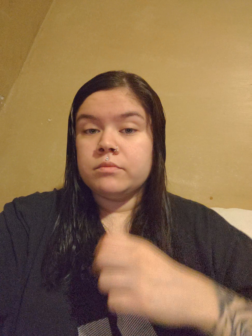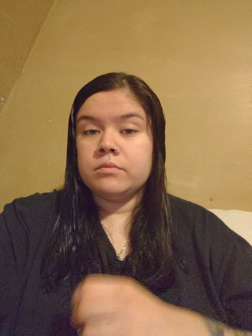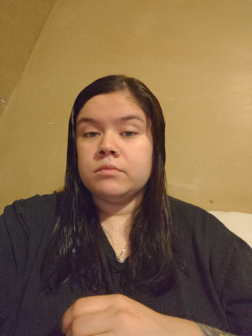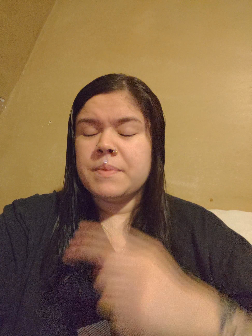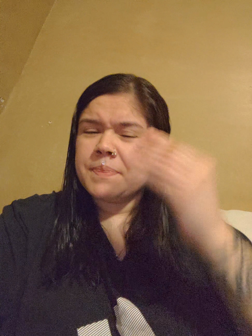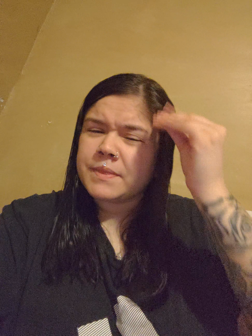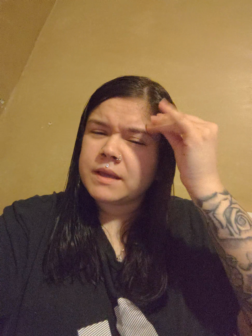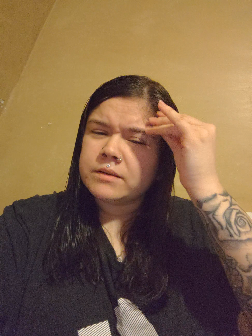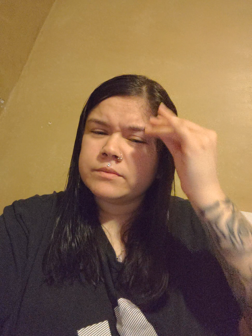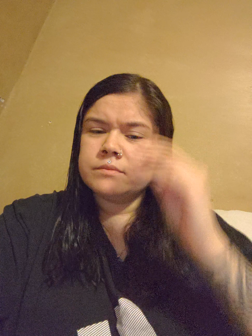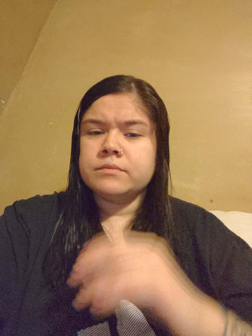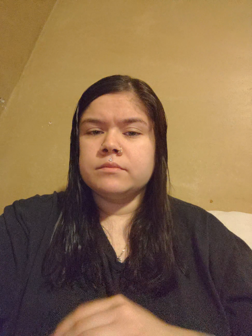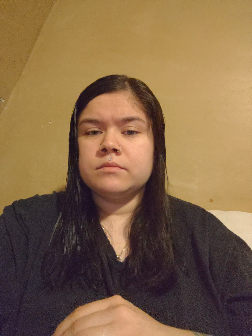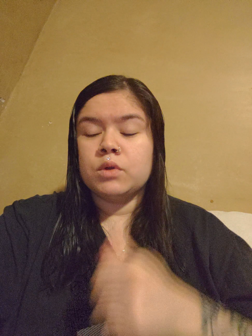think